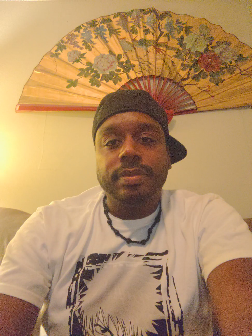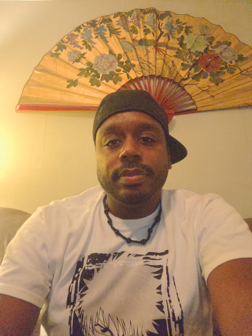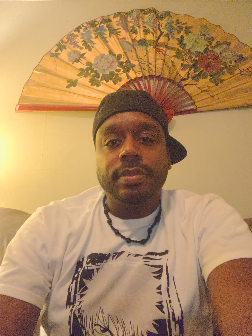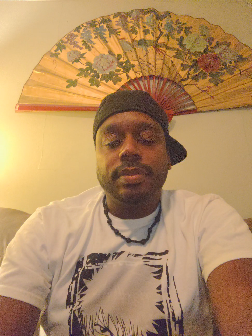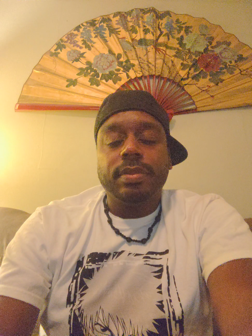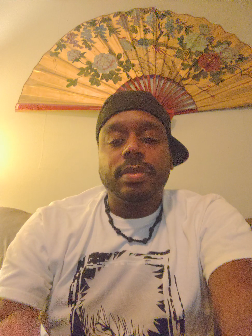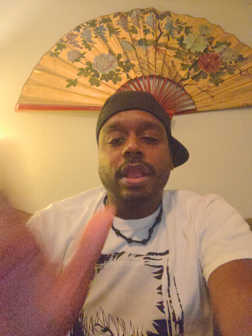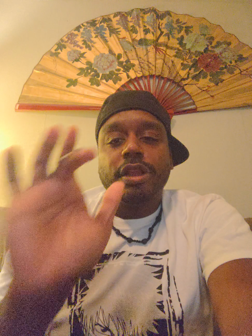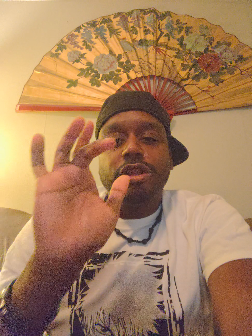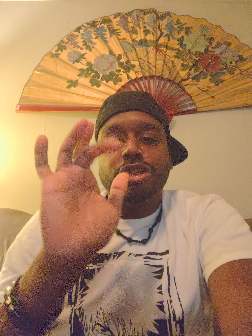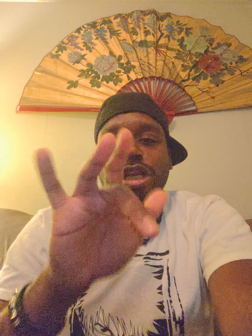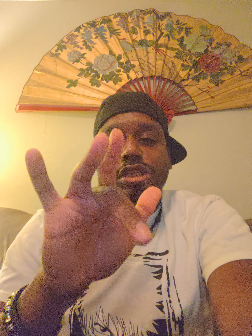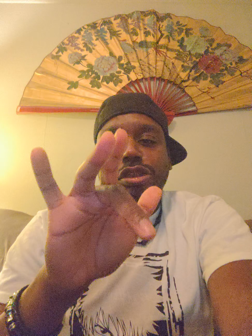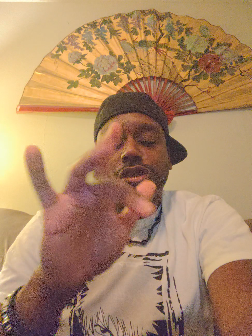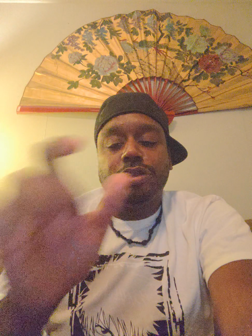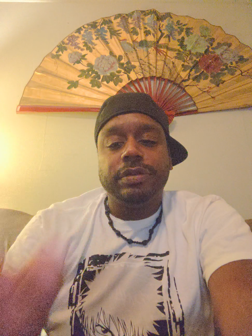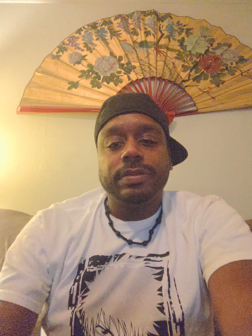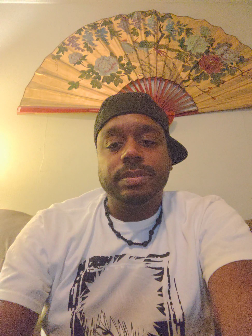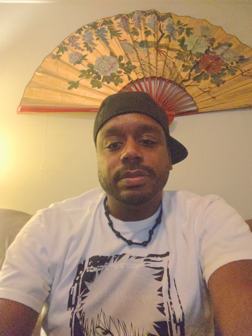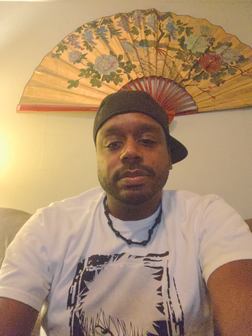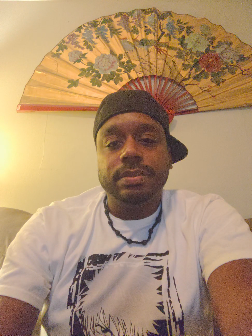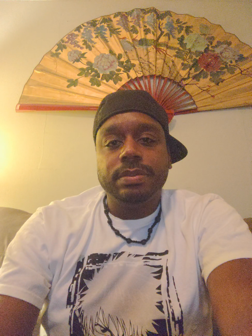touch